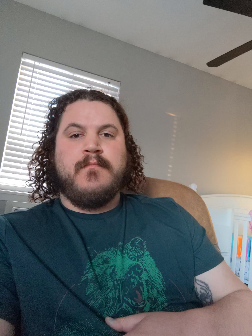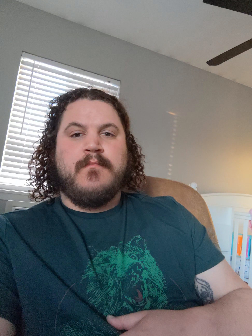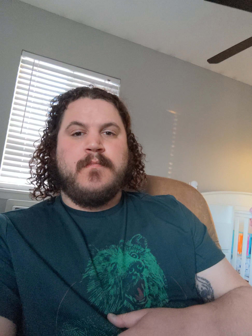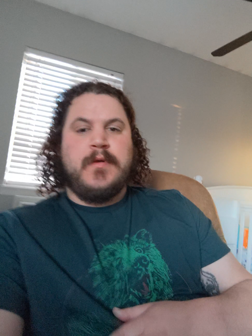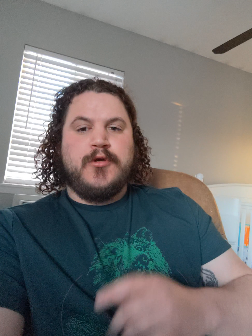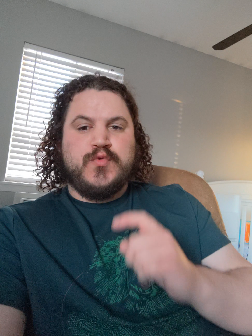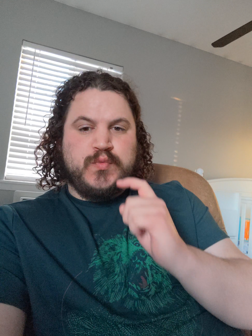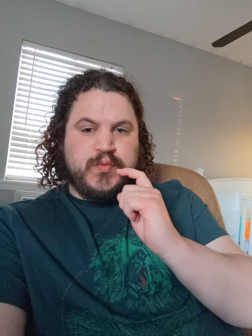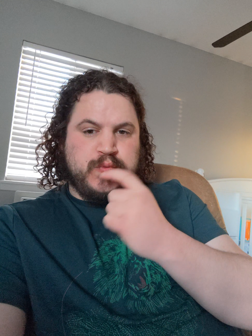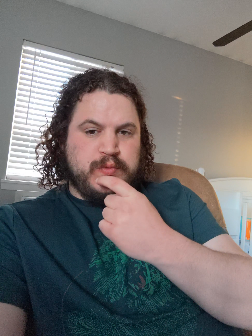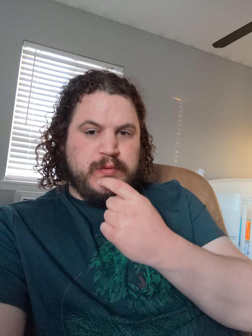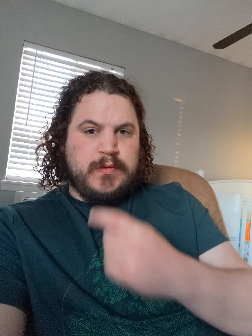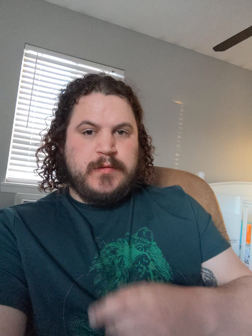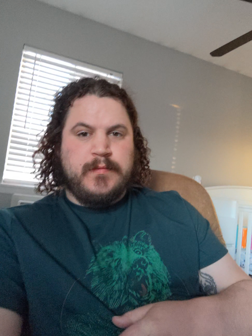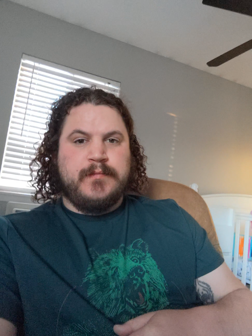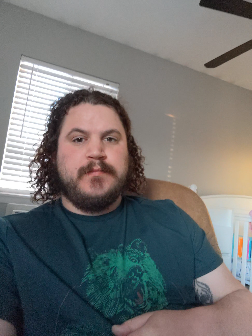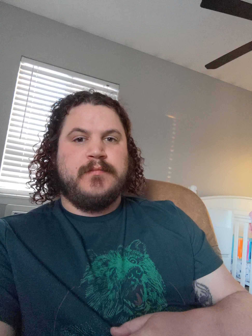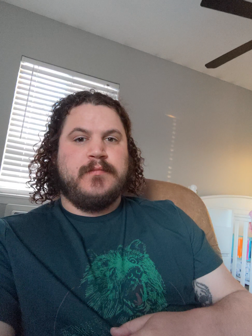tooth